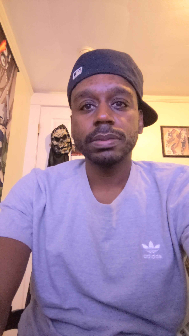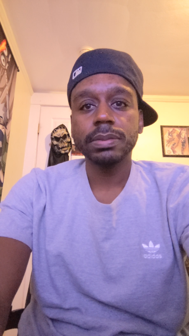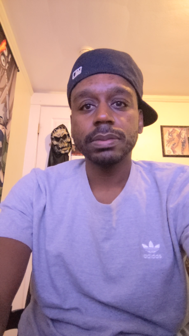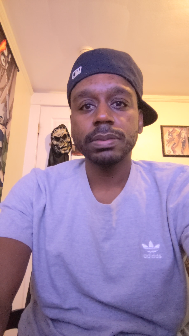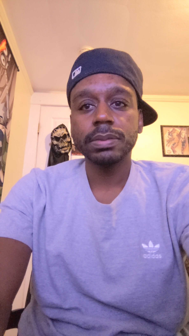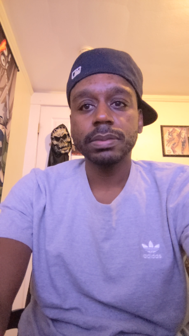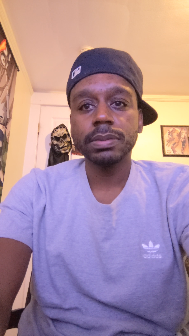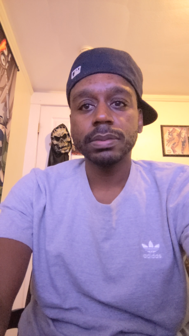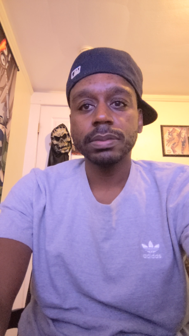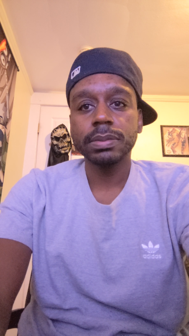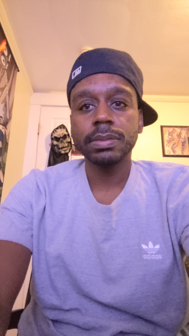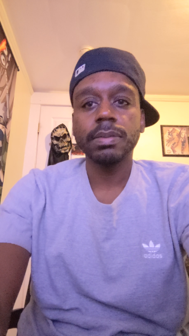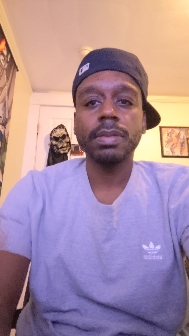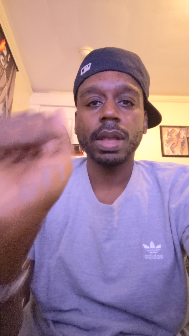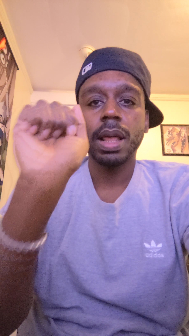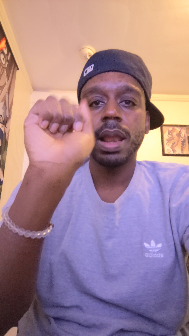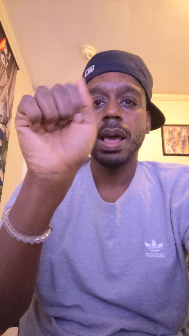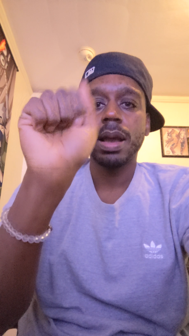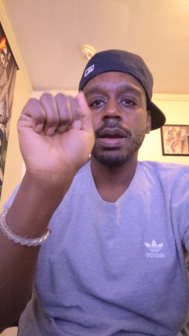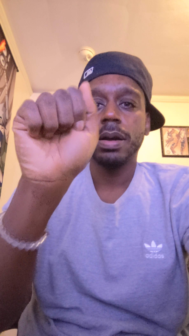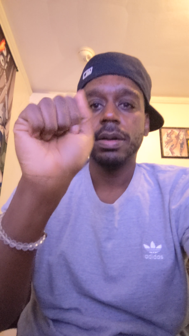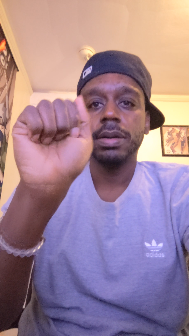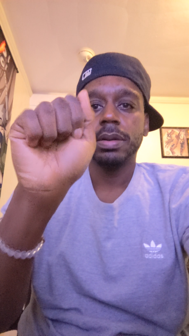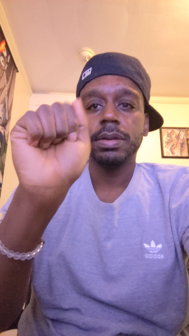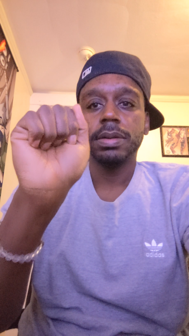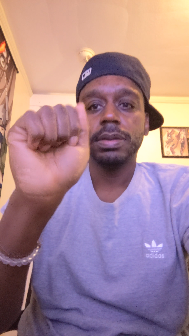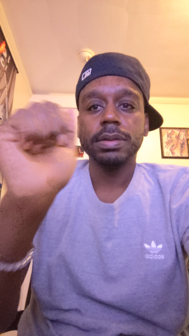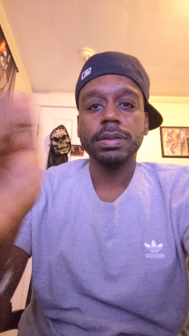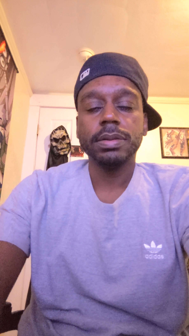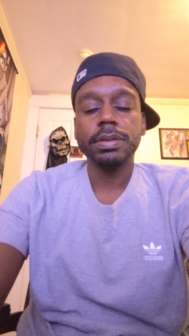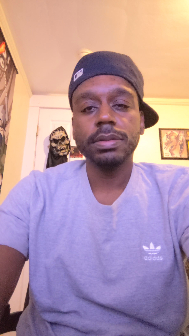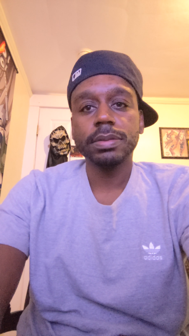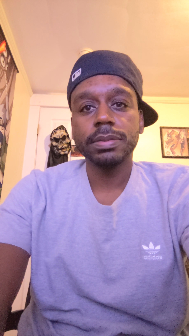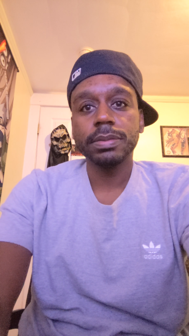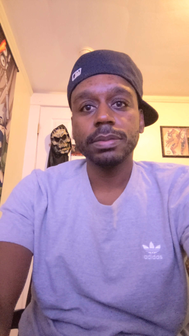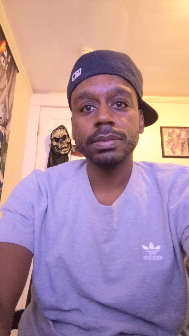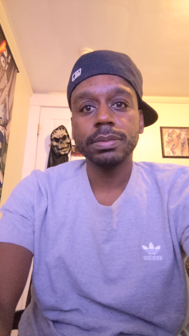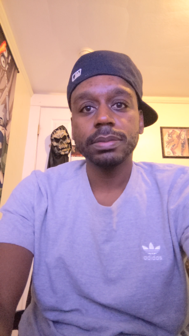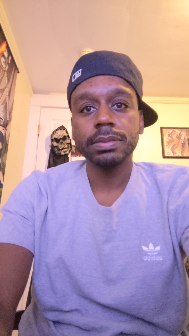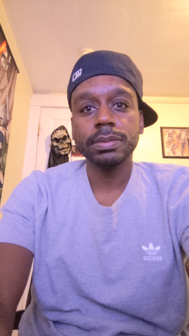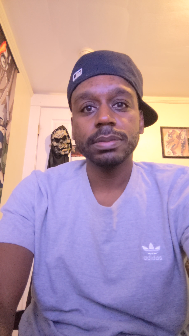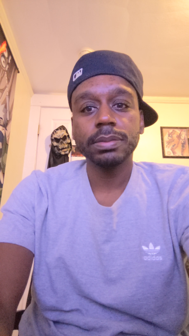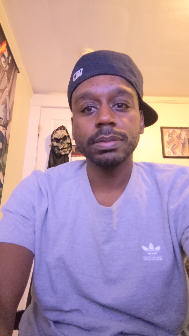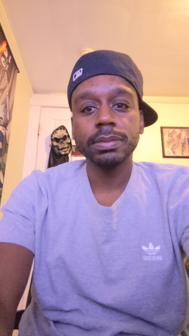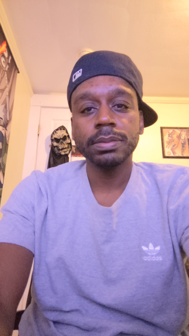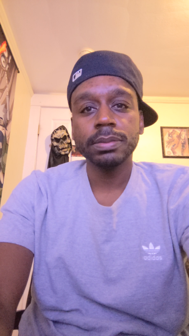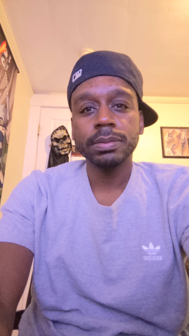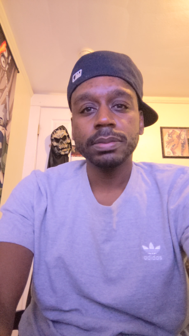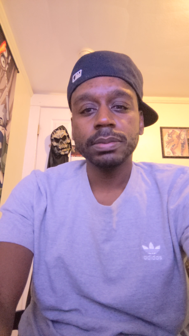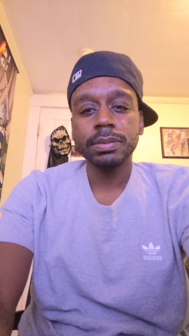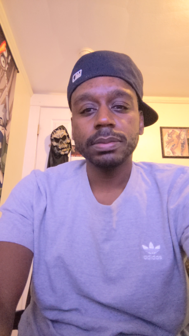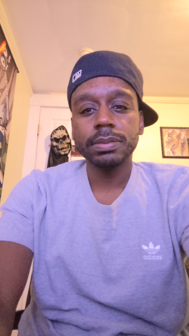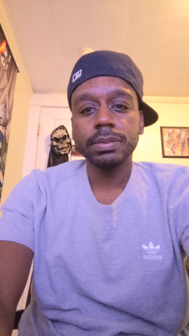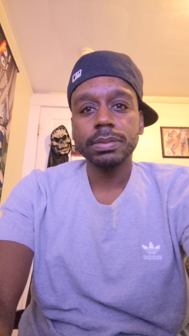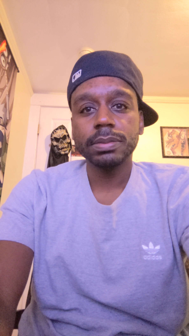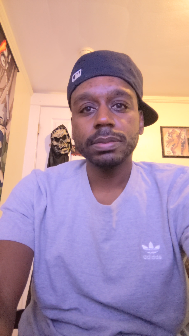knock